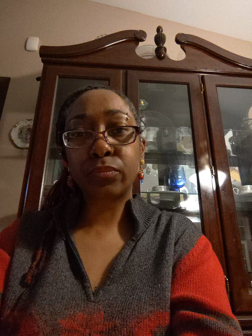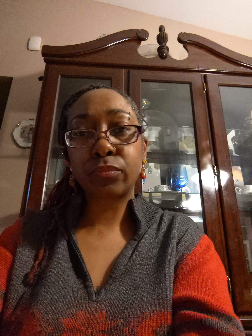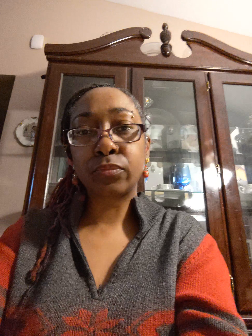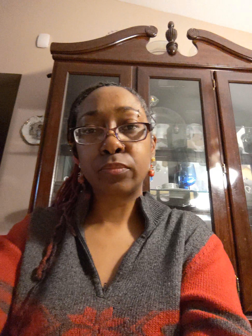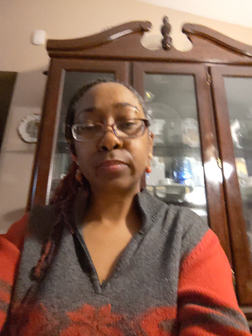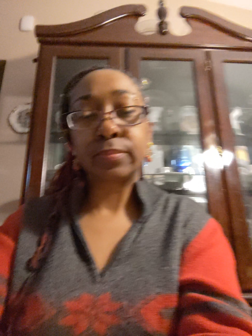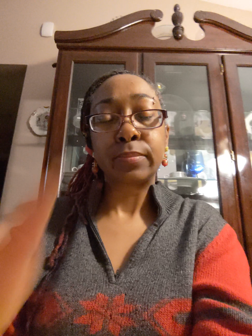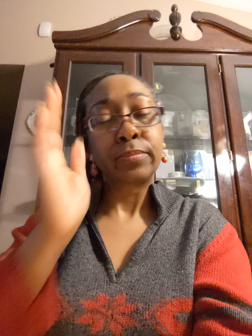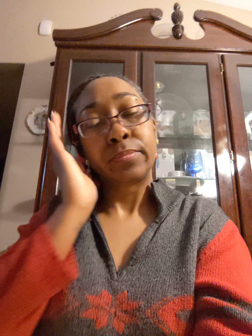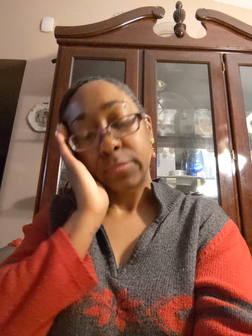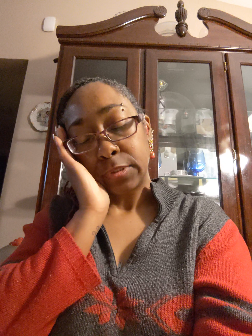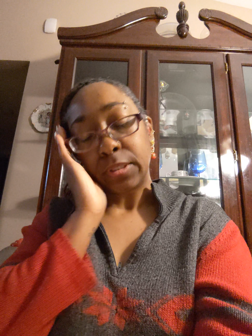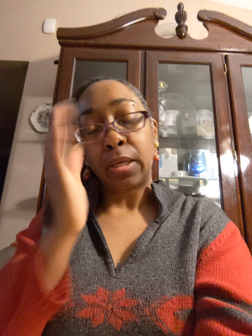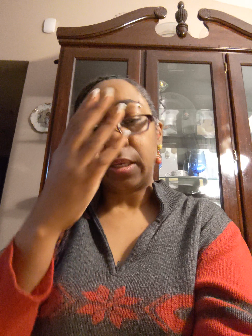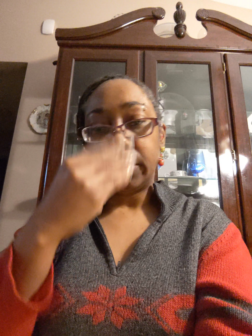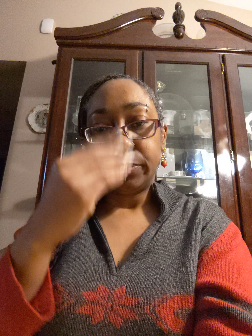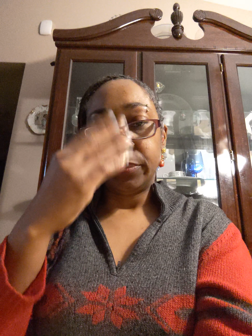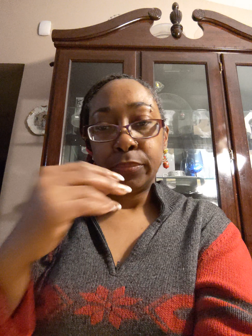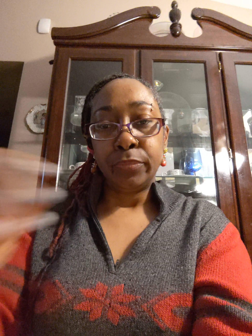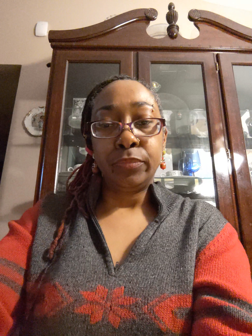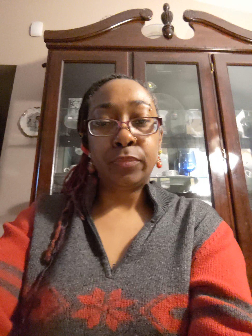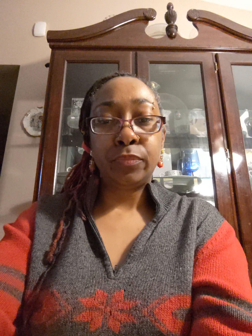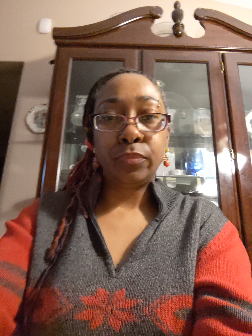nap